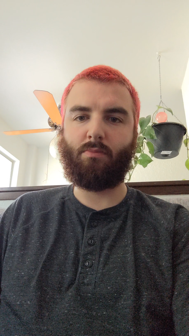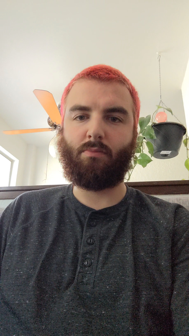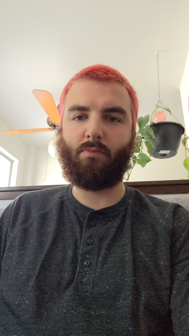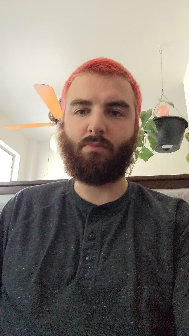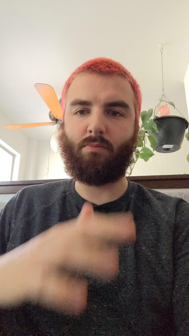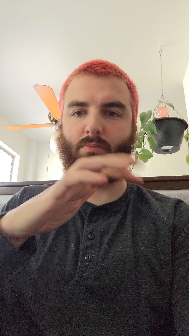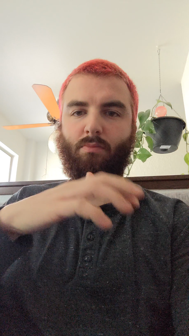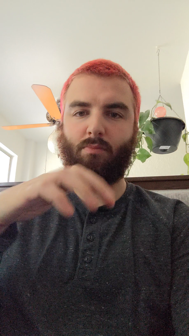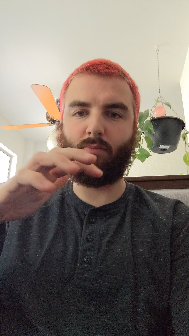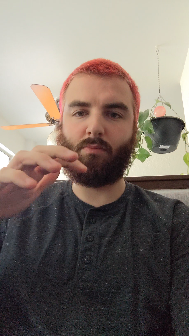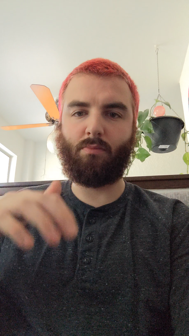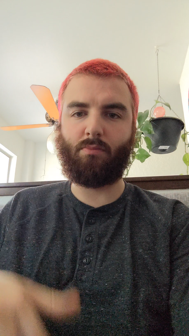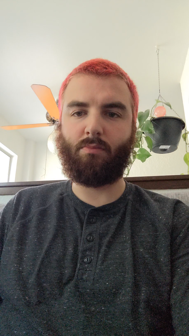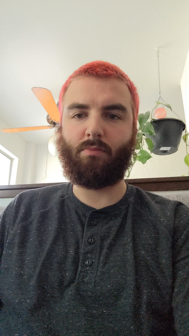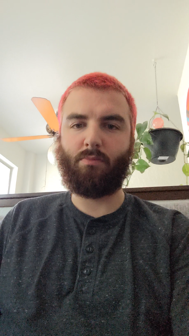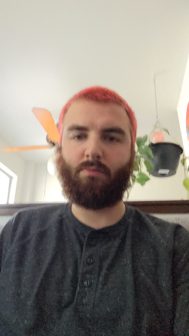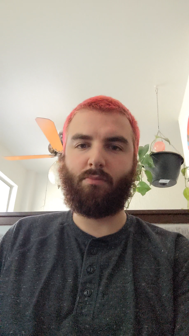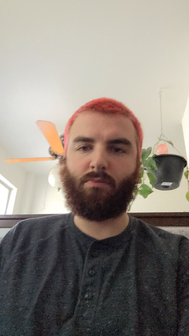grapes